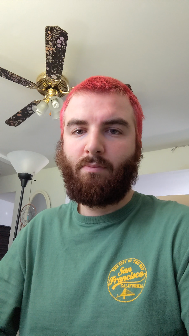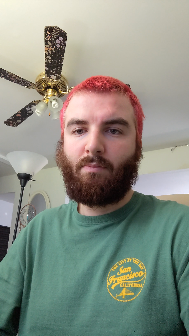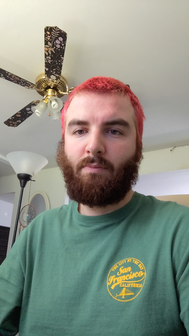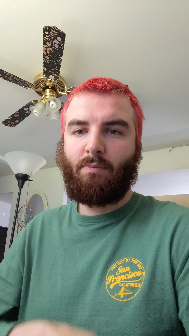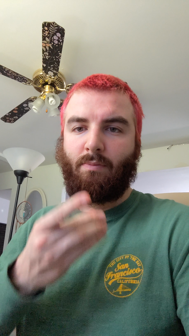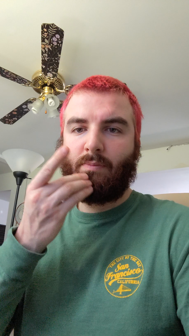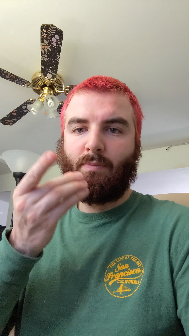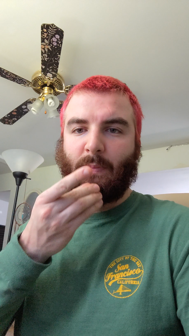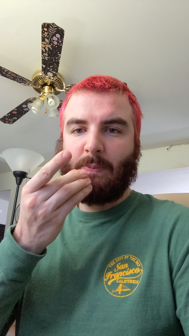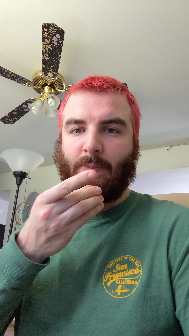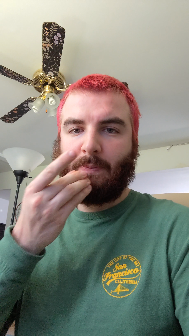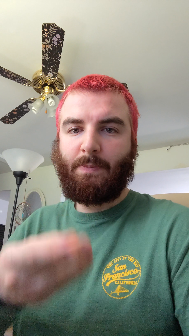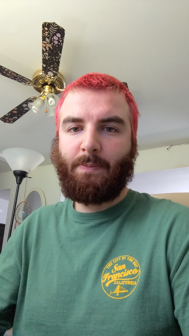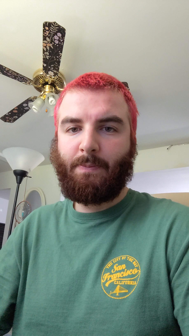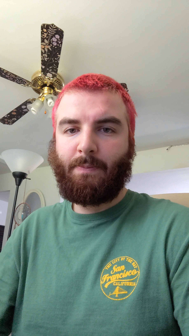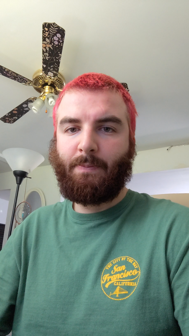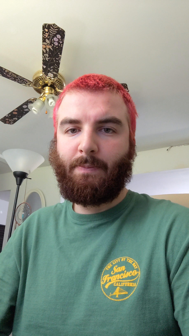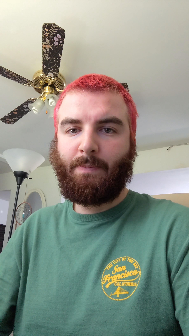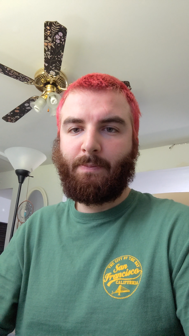dinner